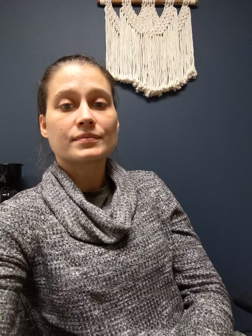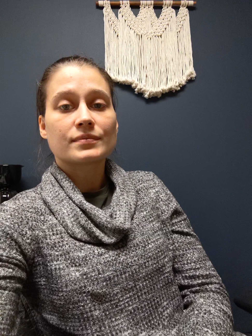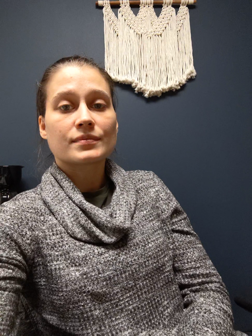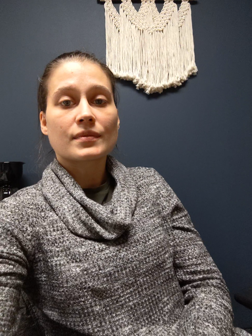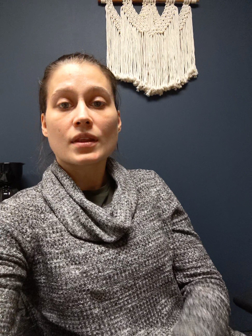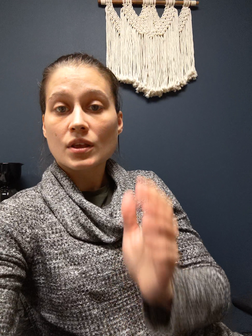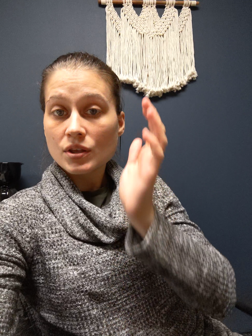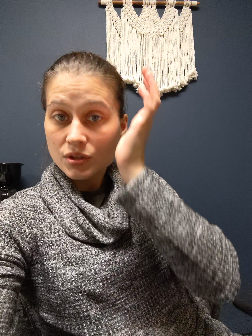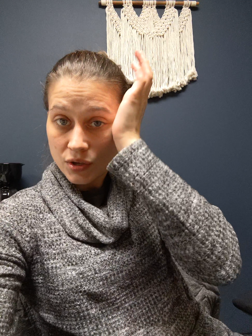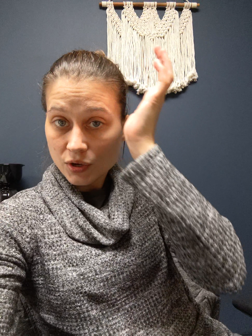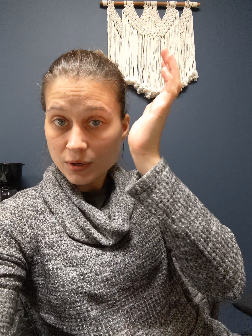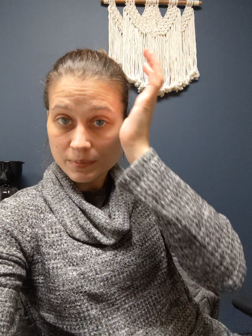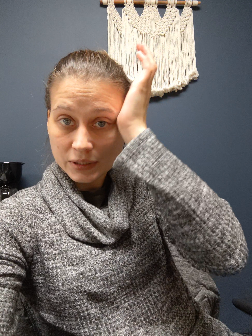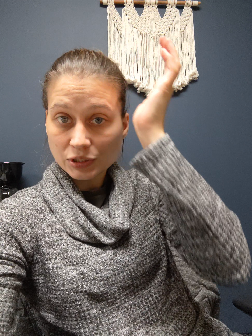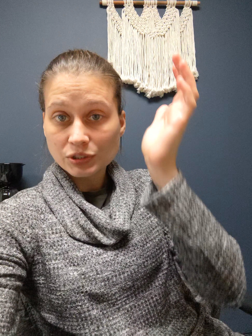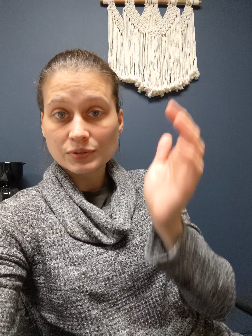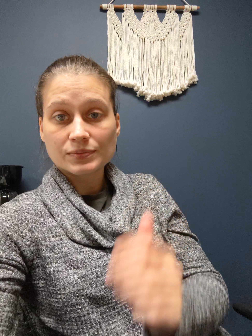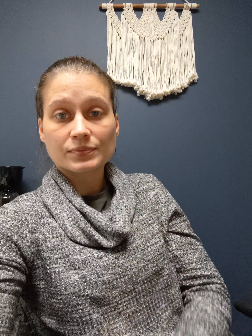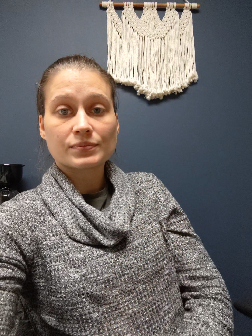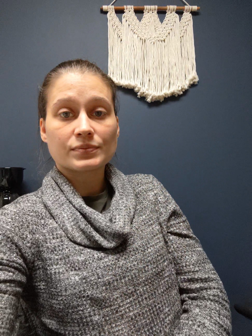garbage